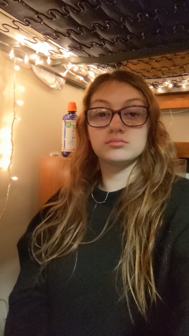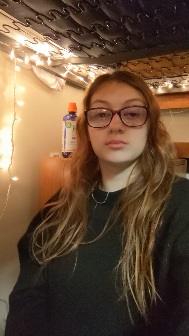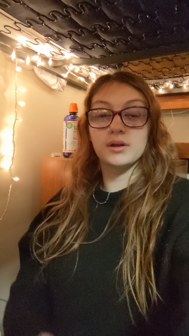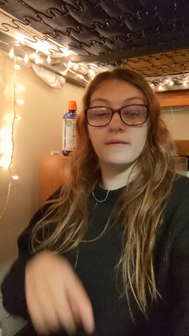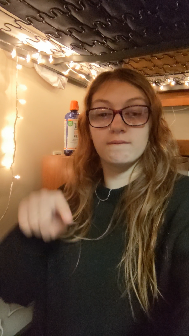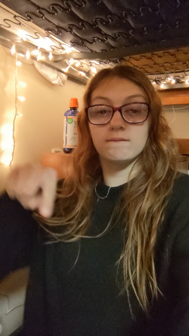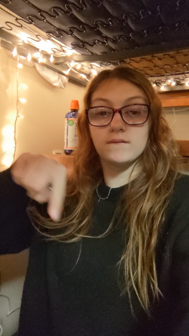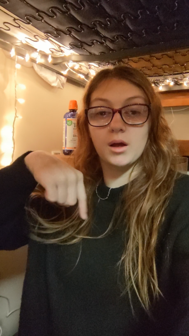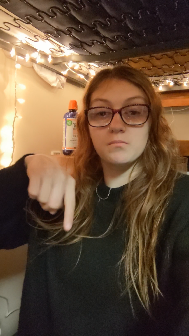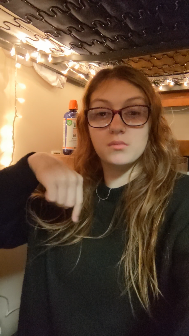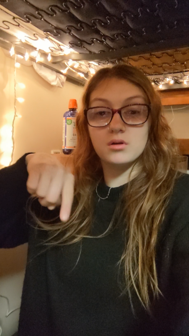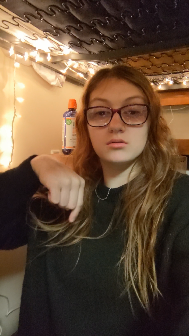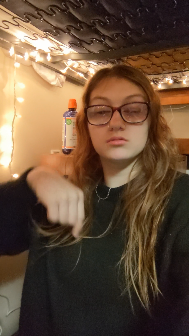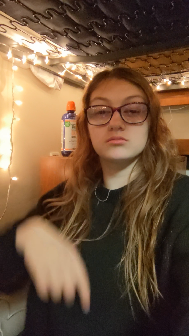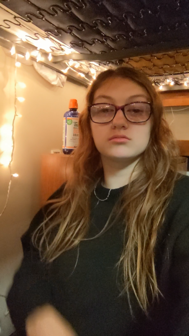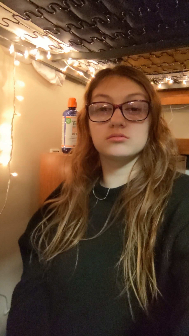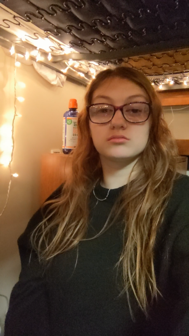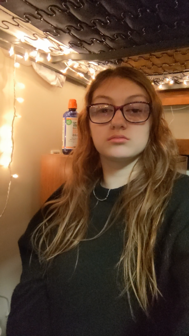flip-flop